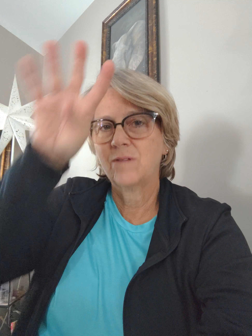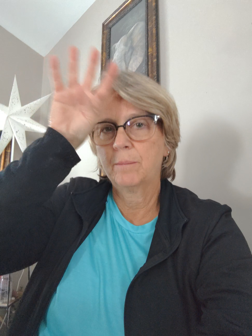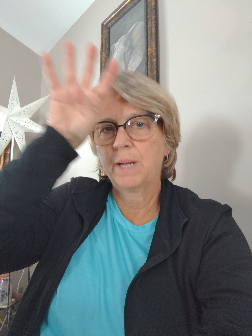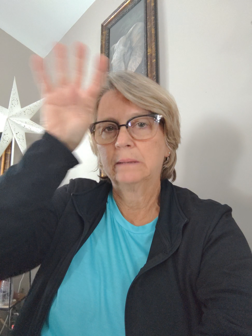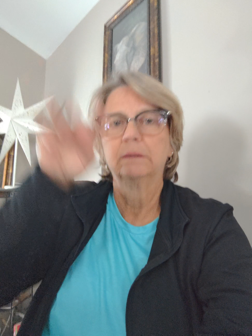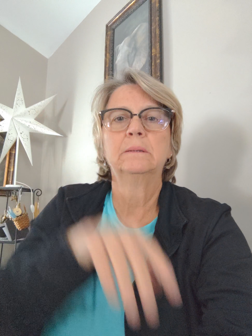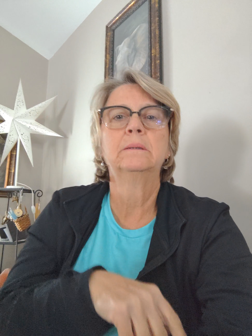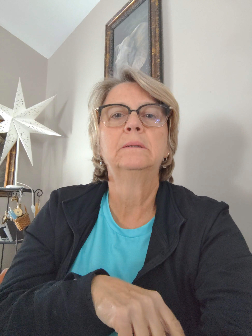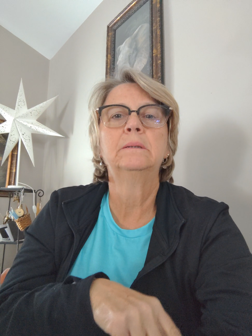fireman